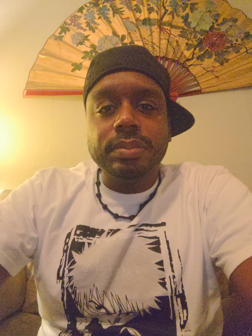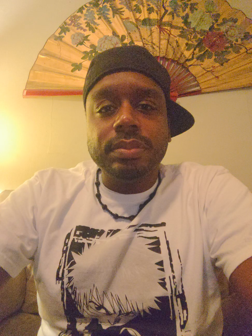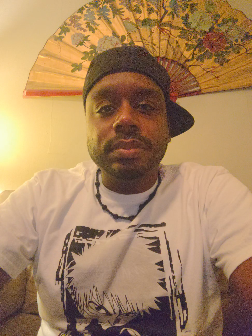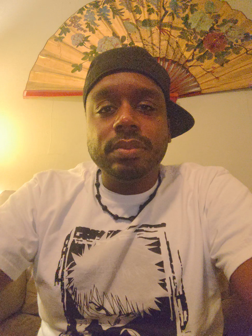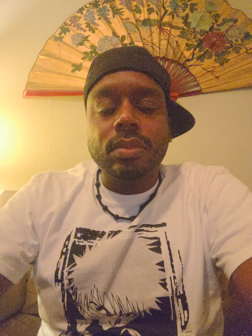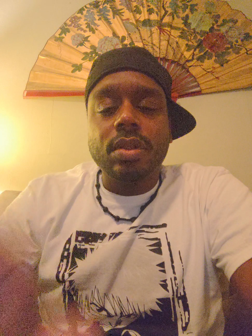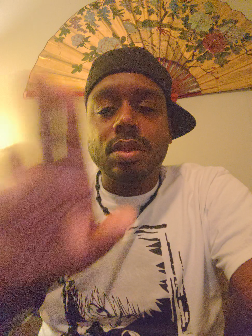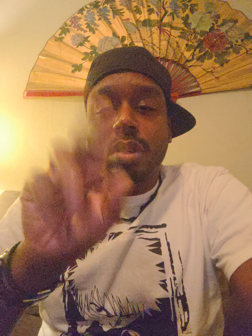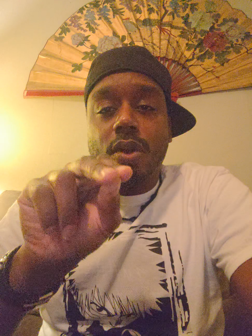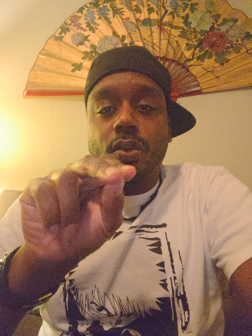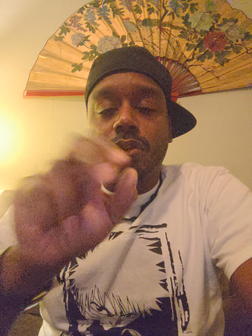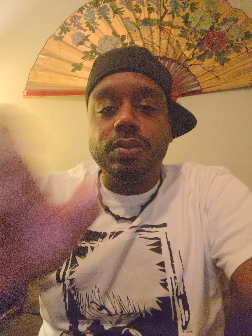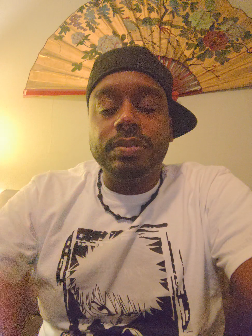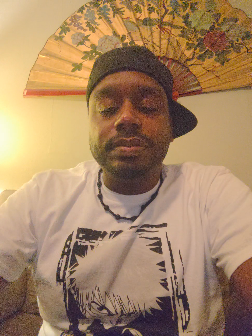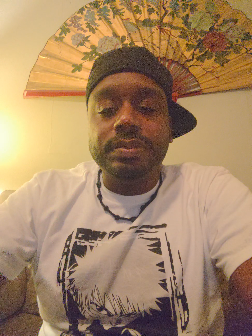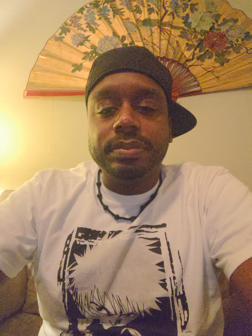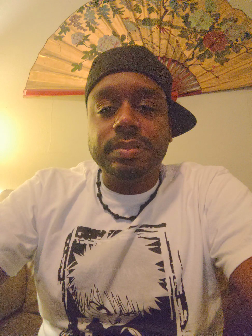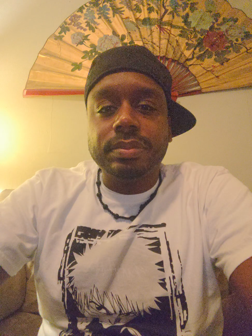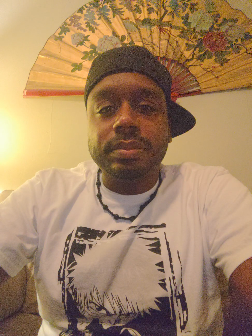no